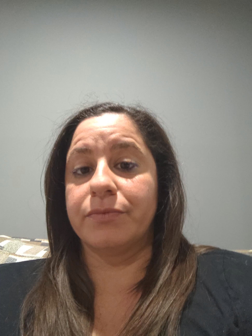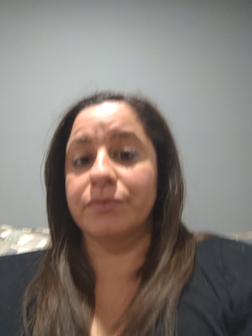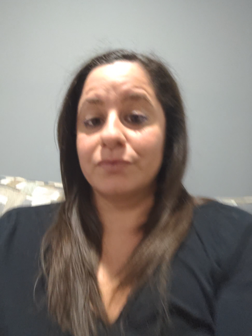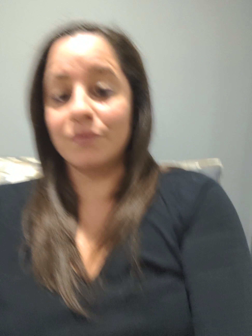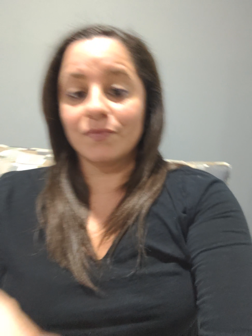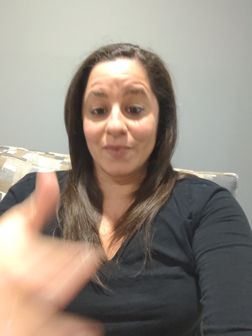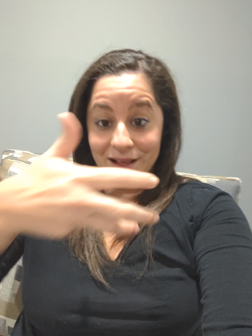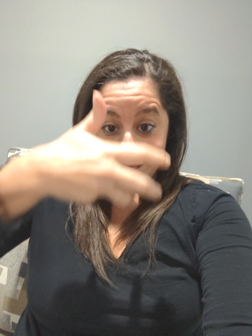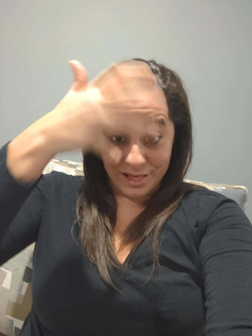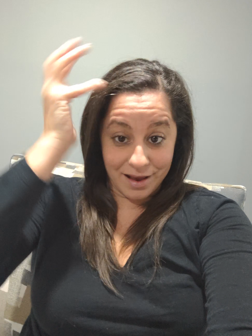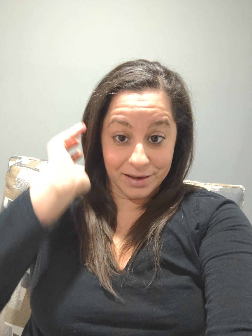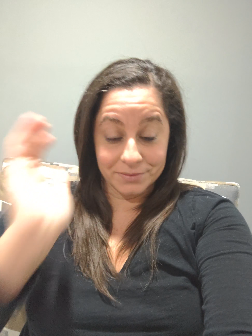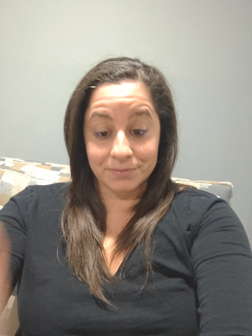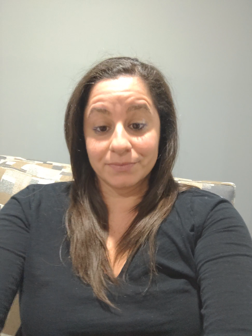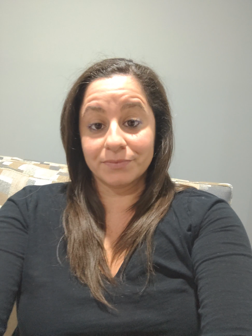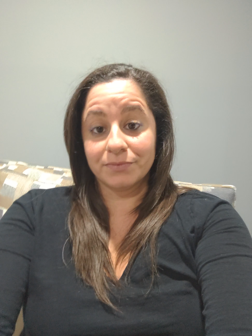lion